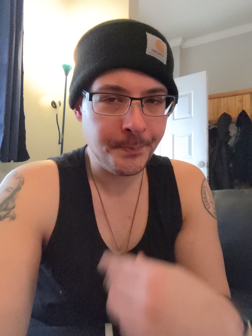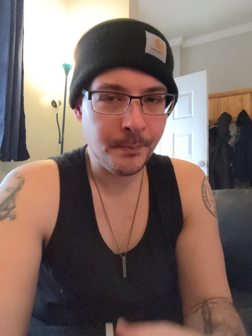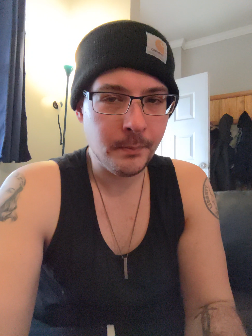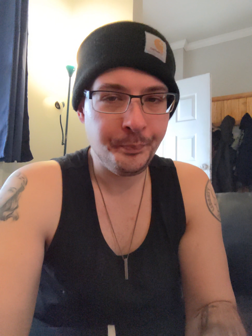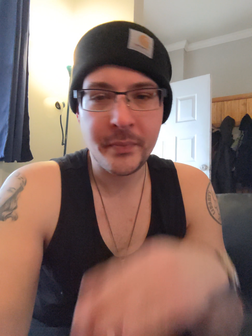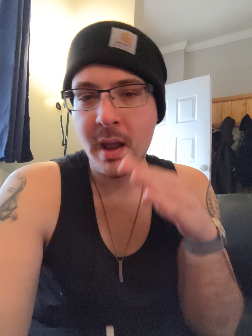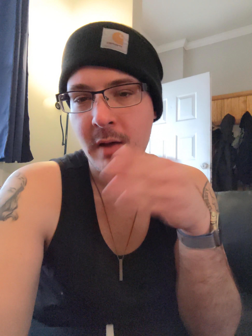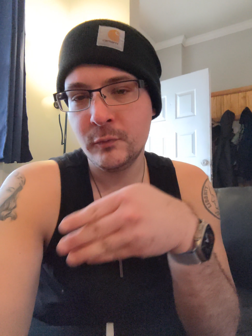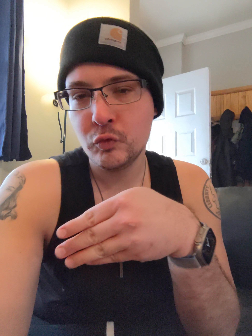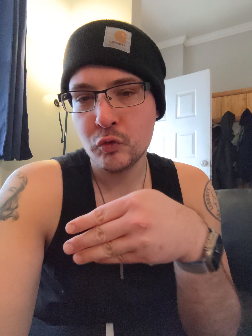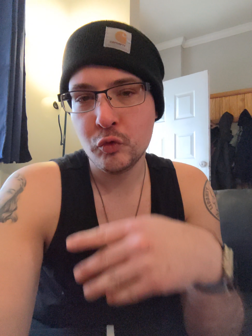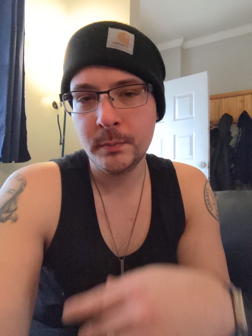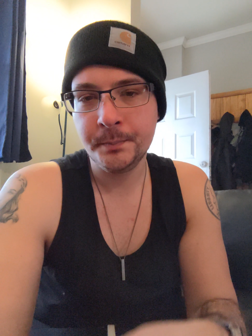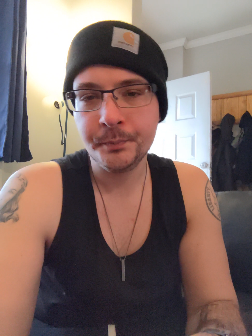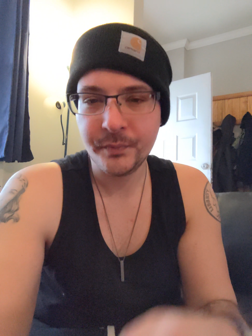after